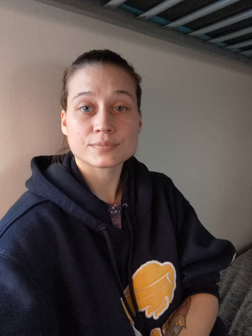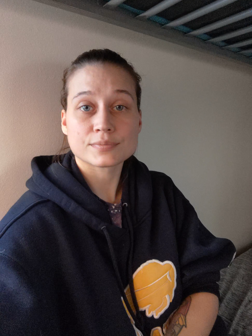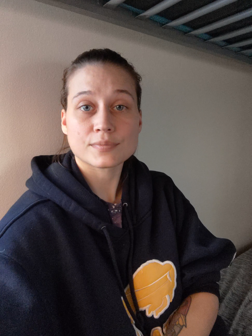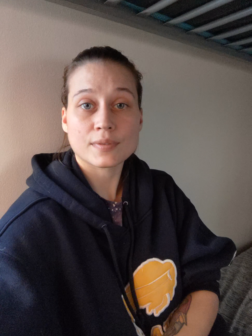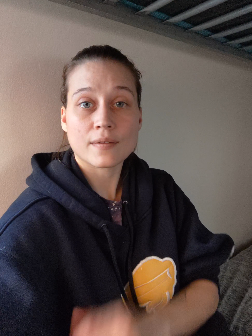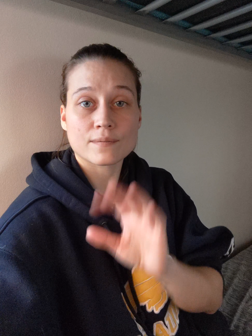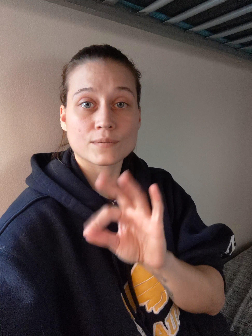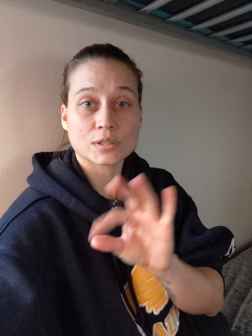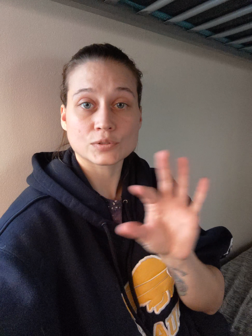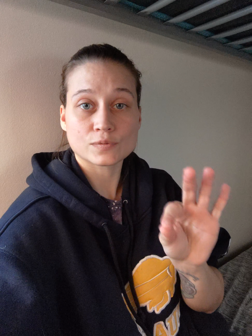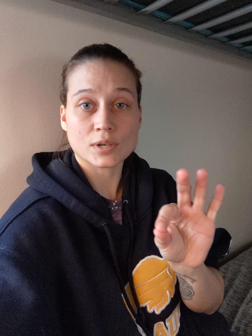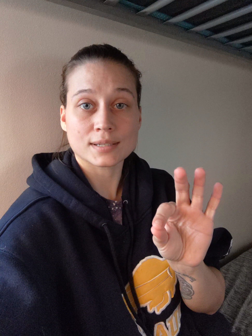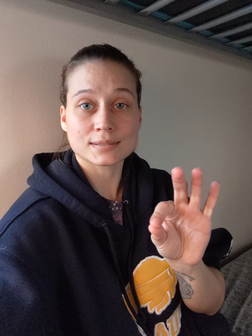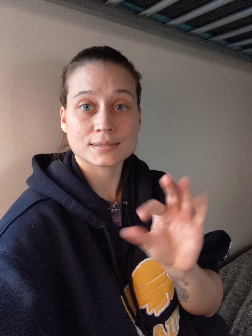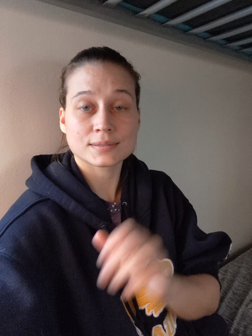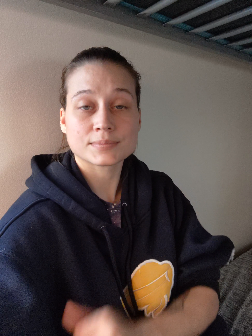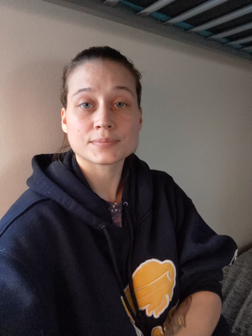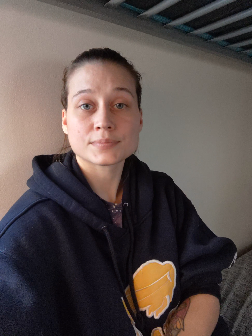french fries